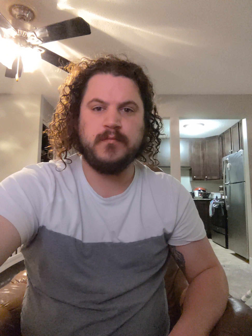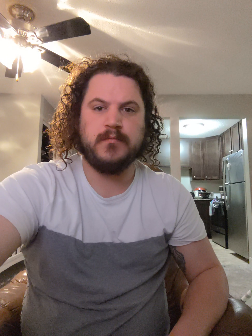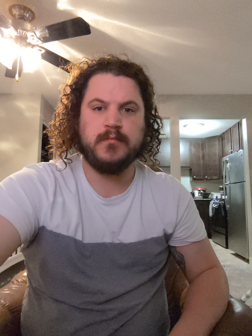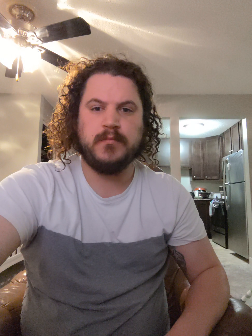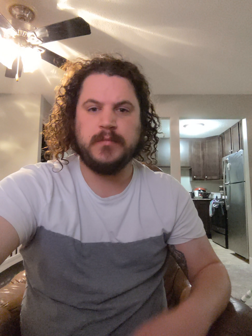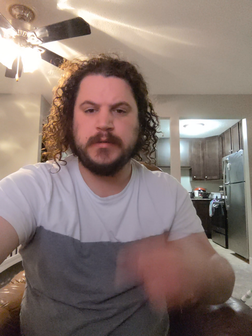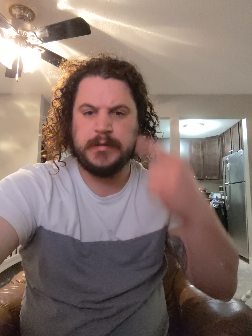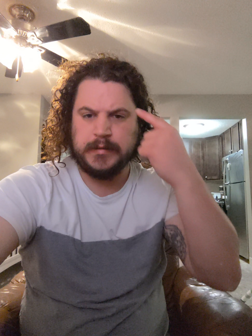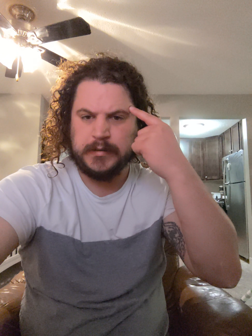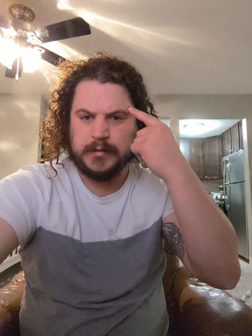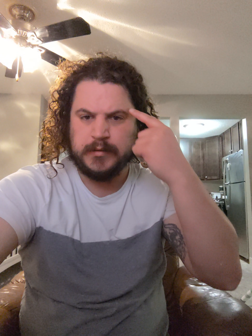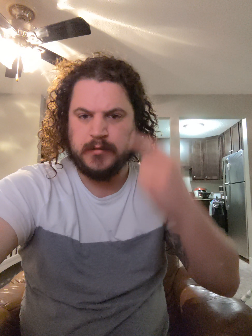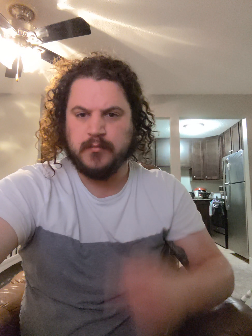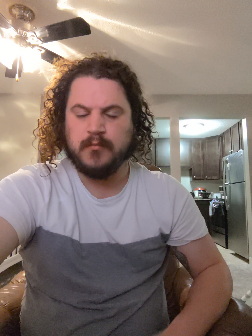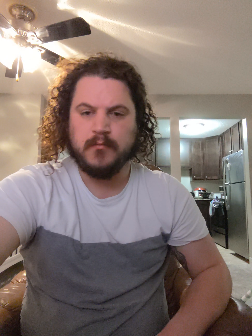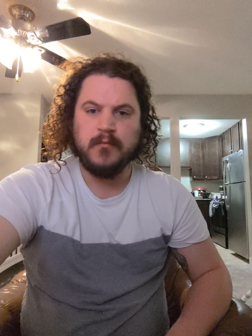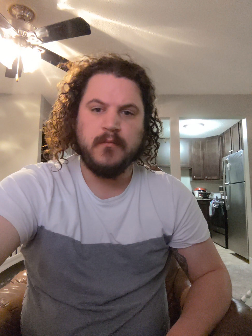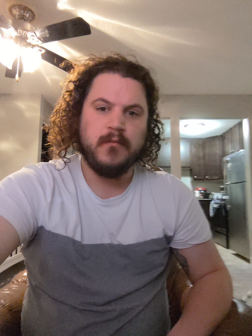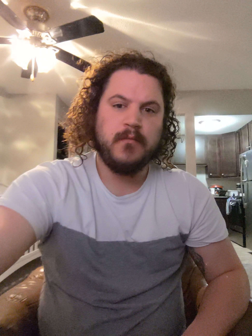think